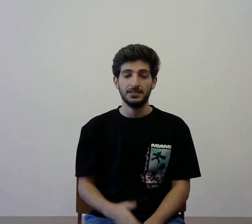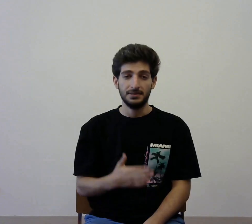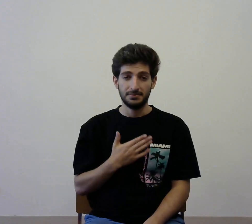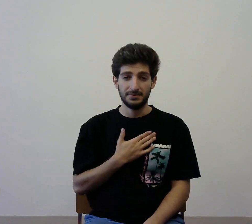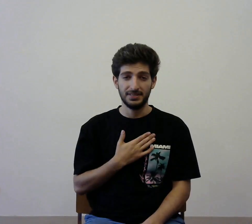mən